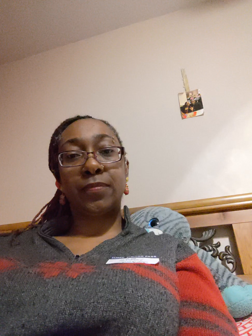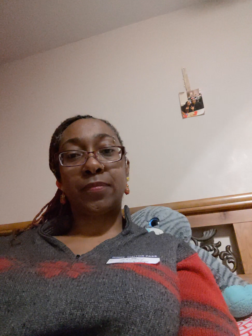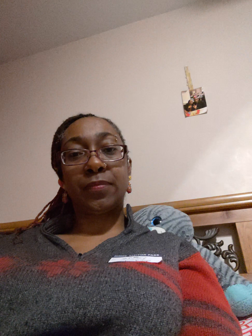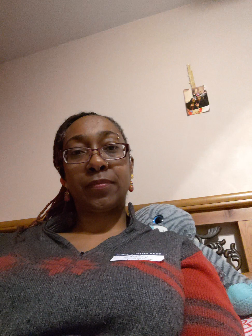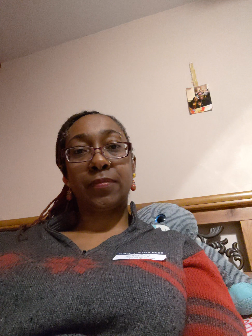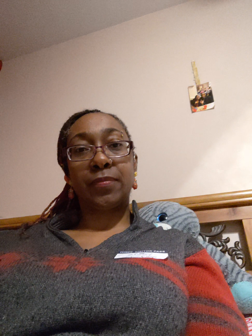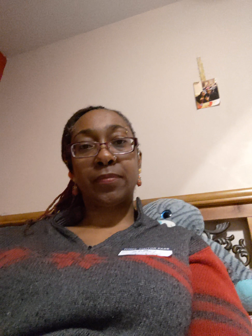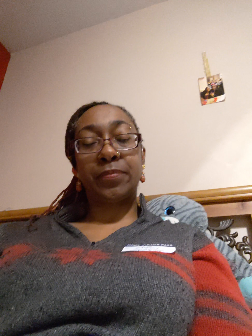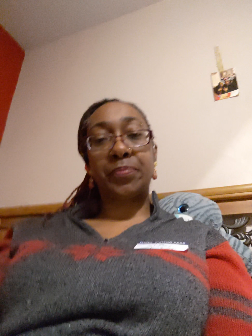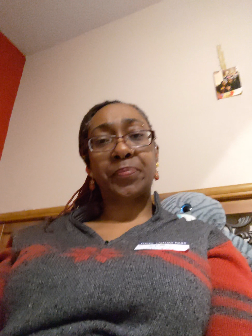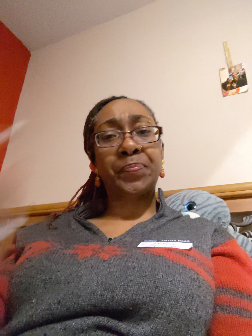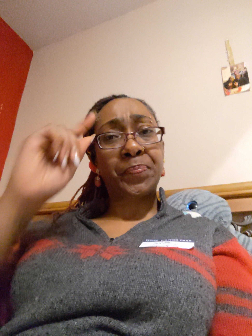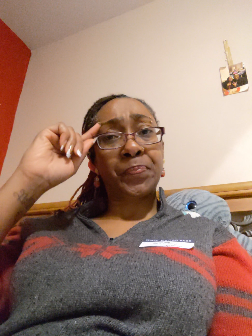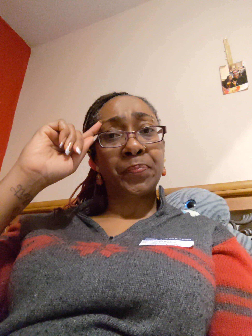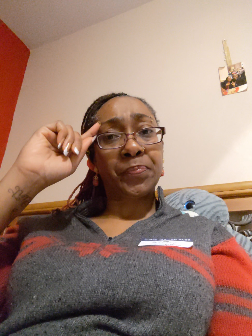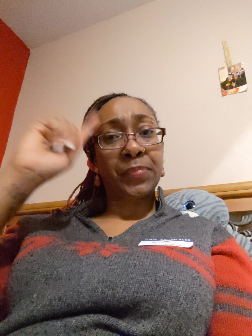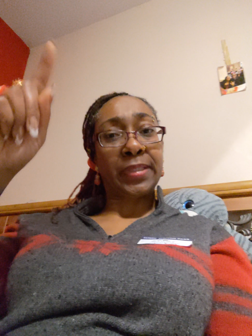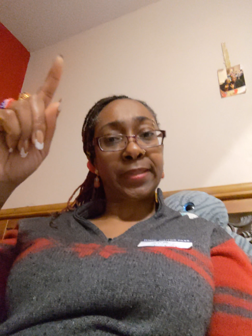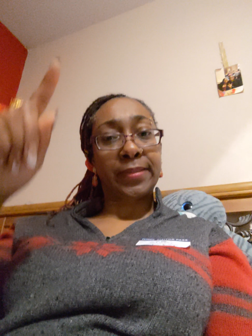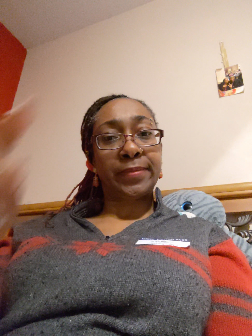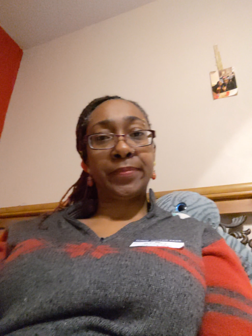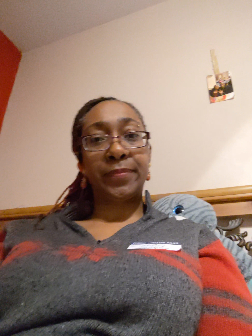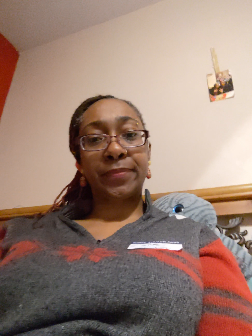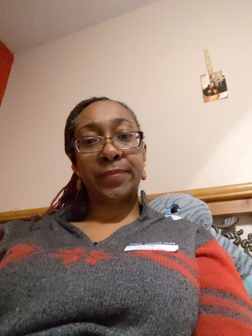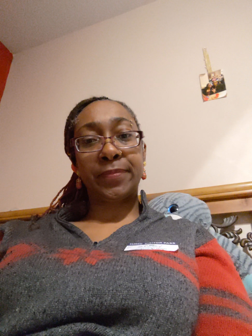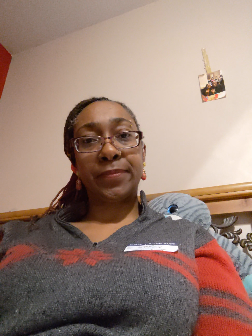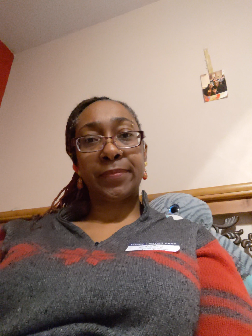penny